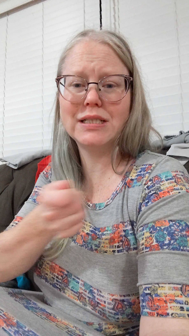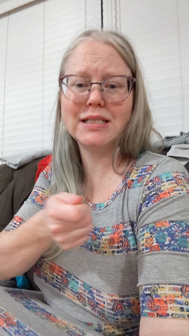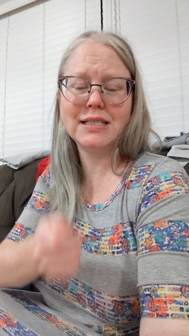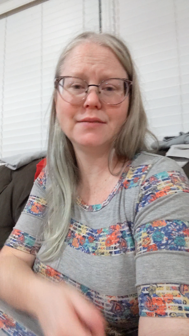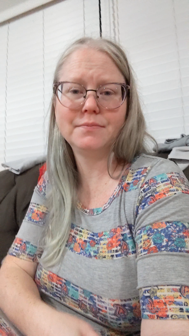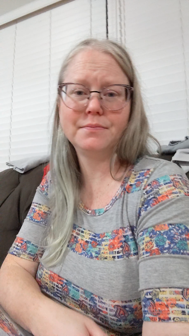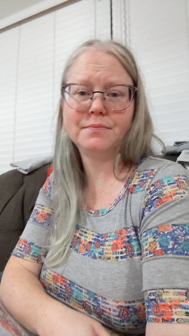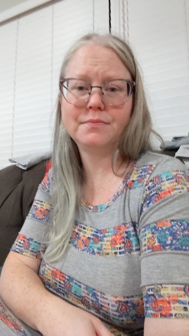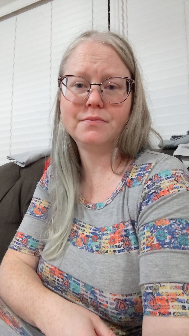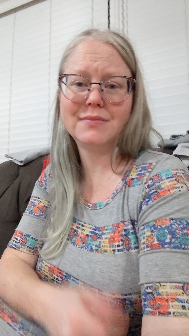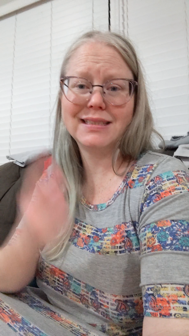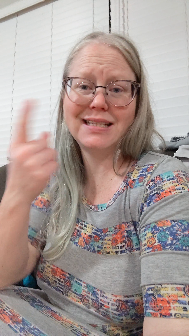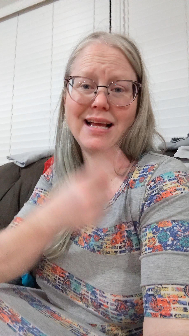day